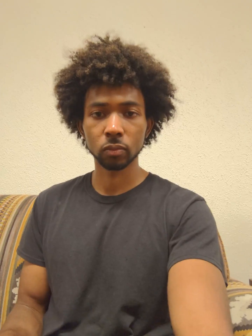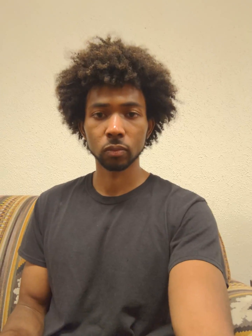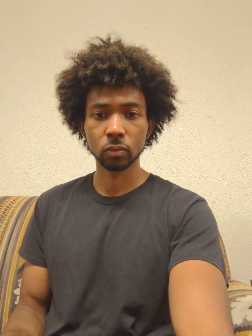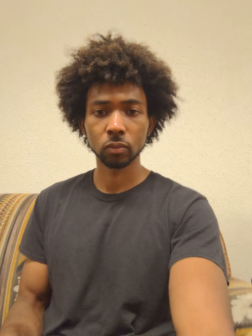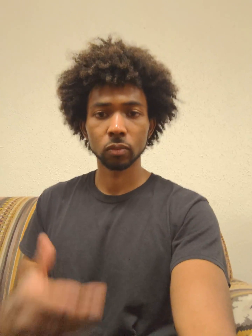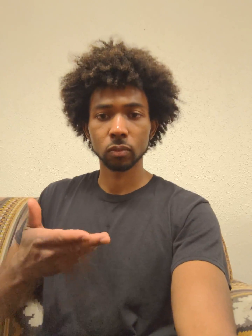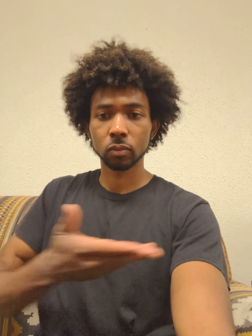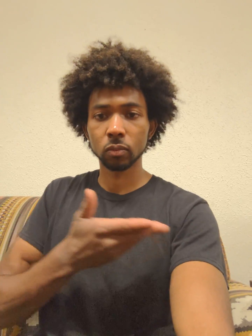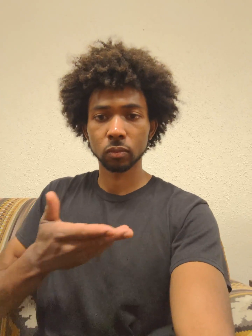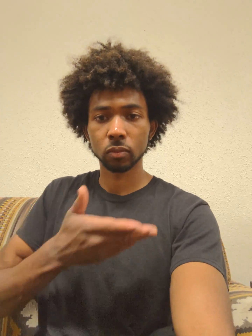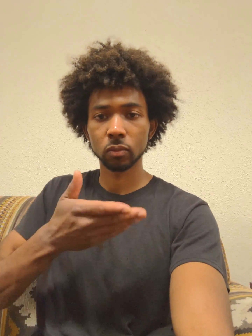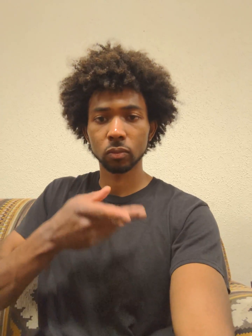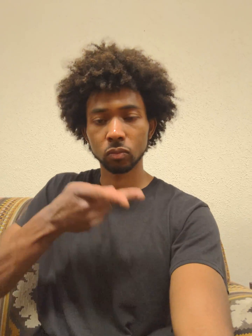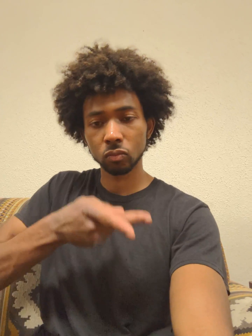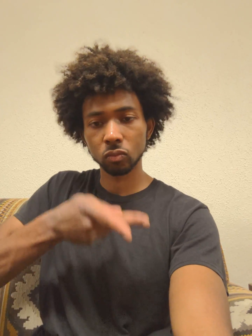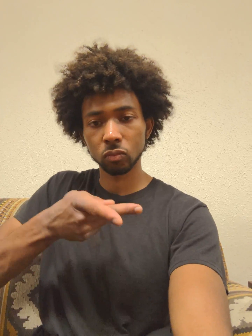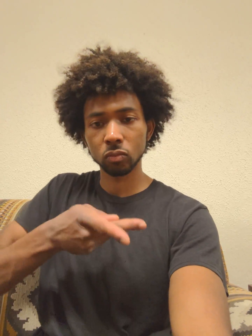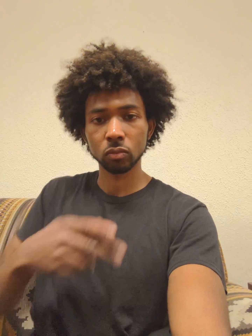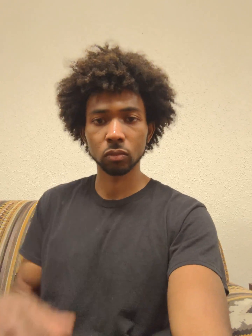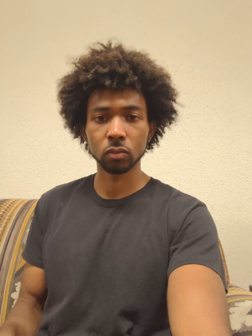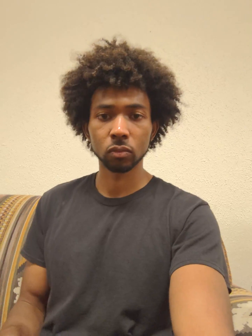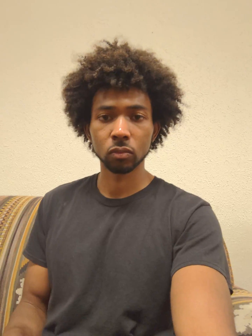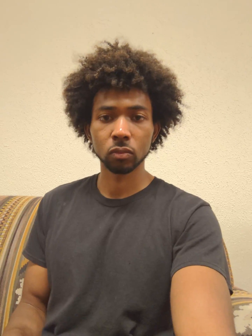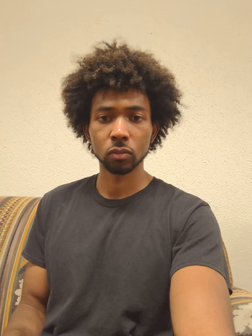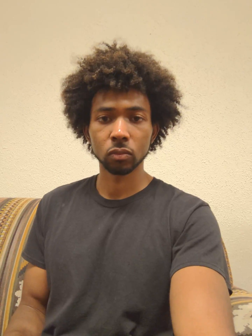babysitter